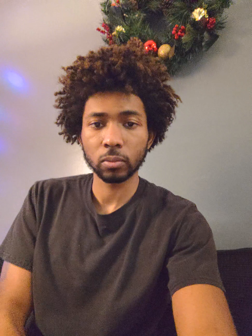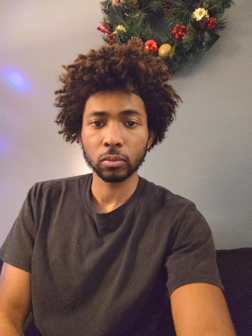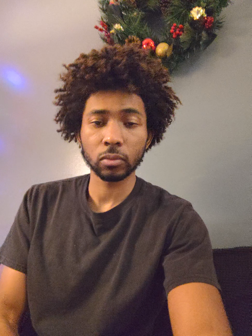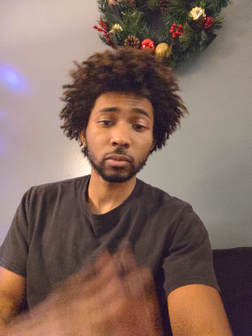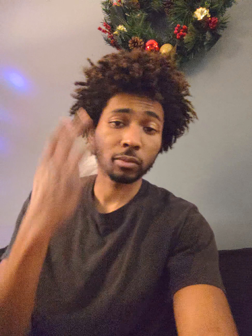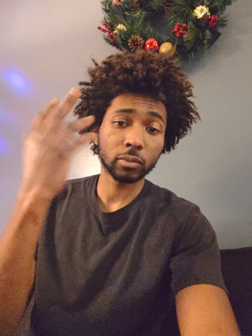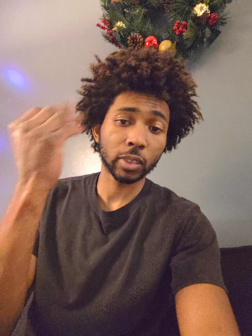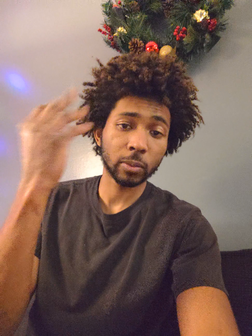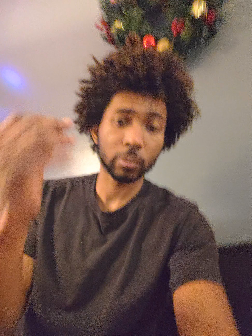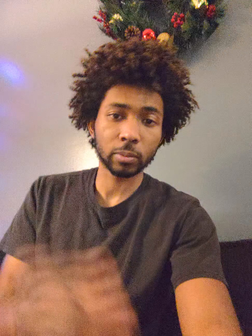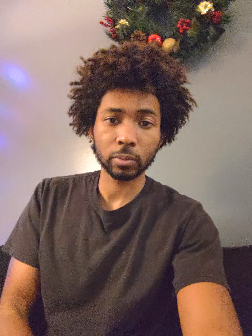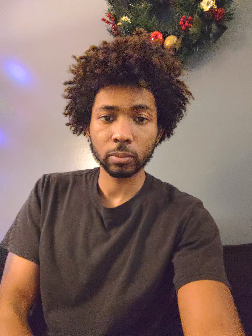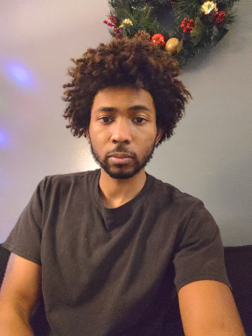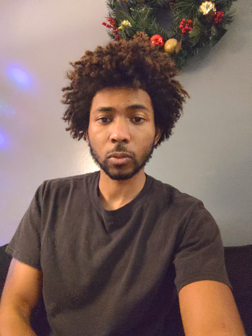outside